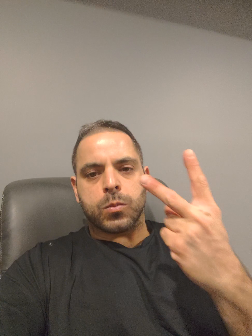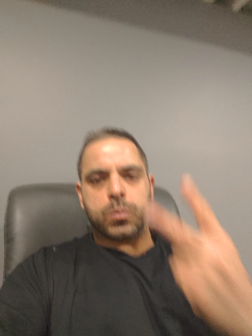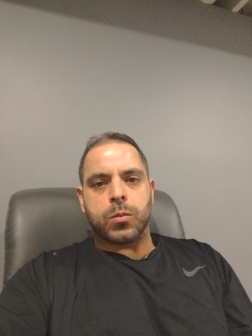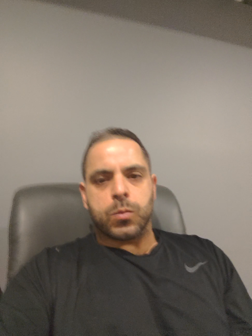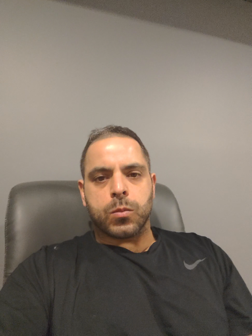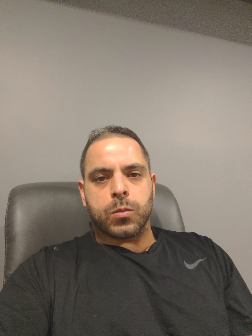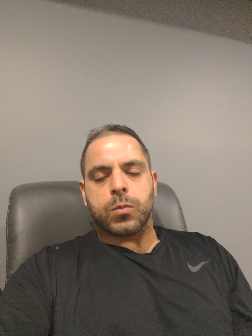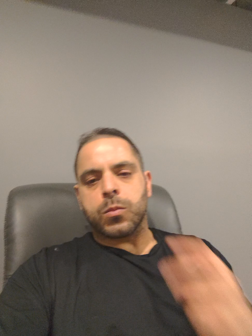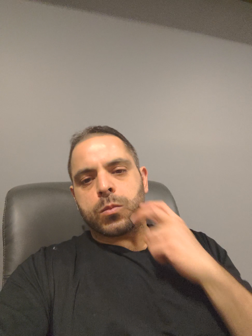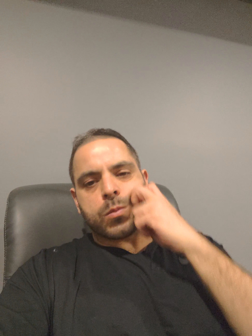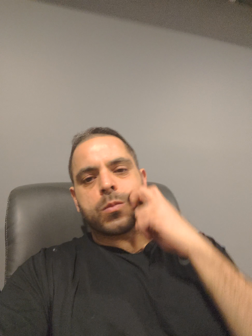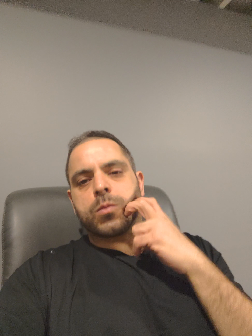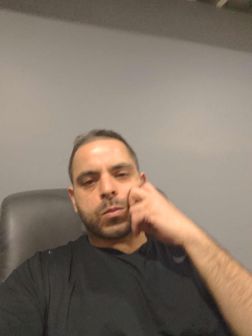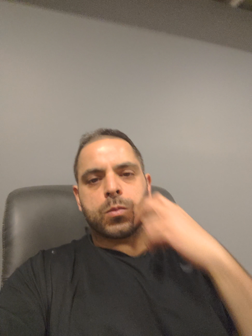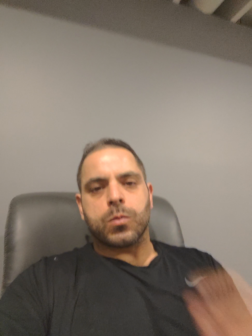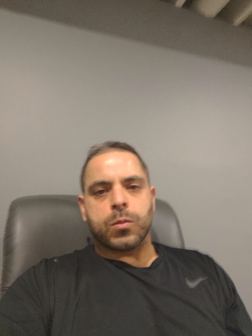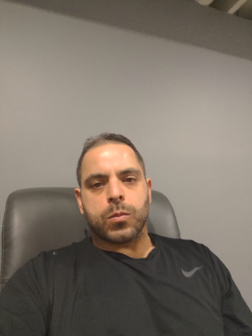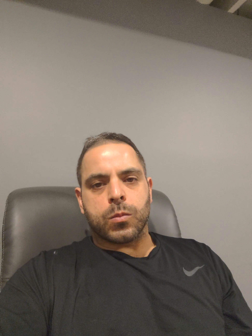gum